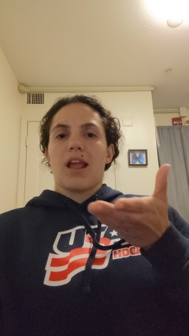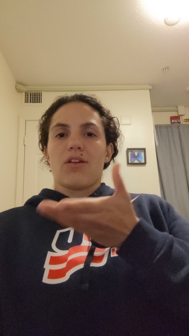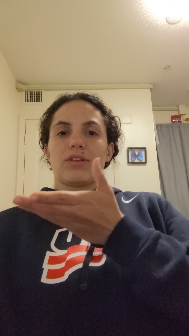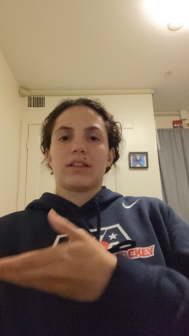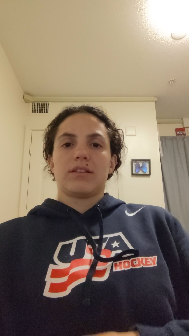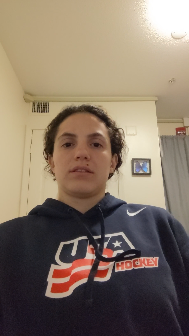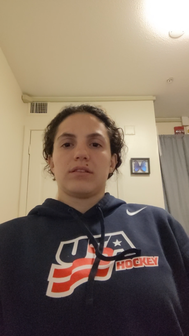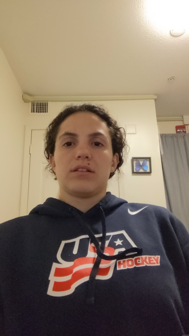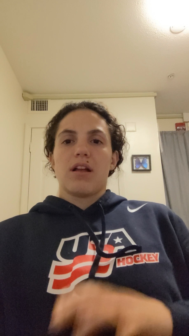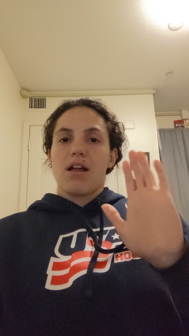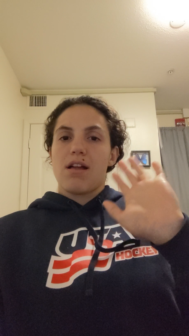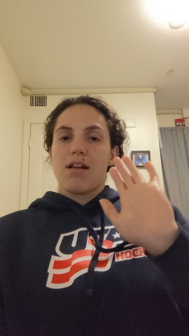hi